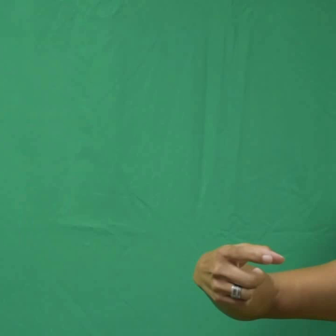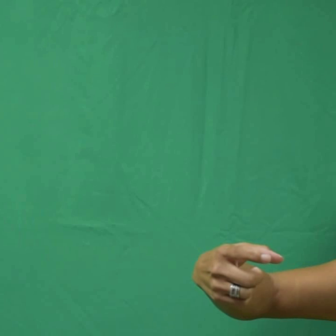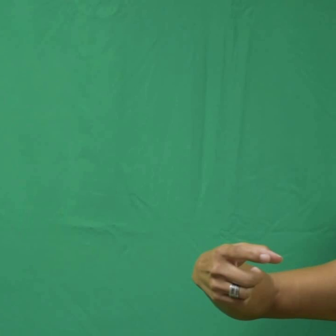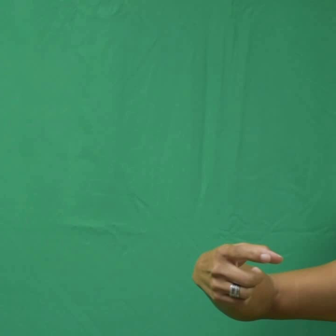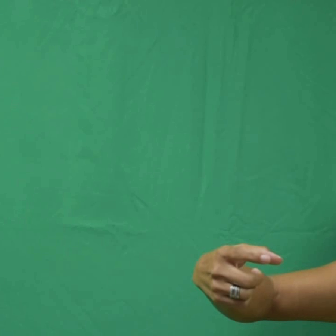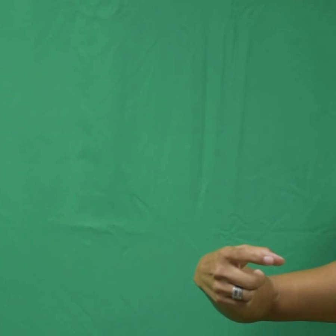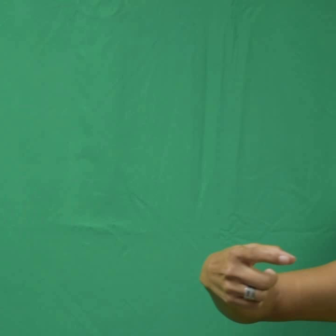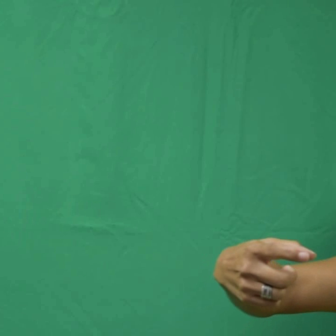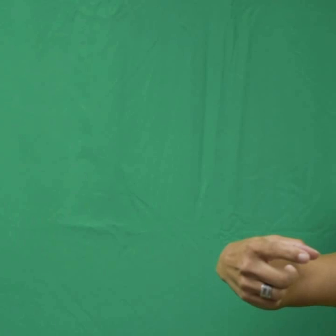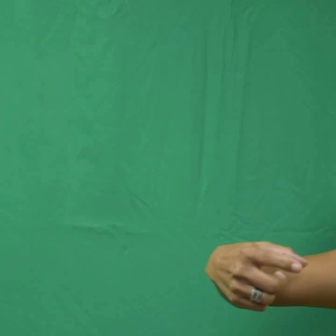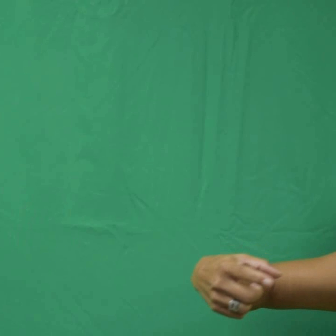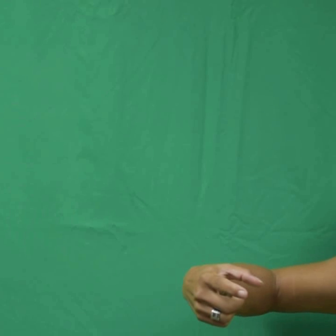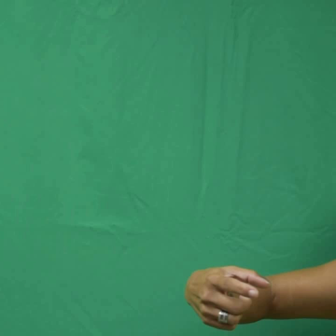X